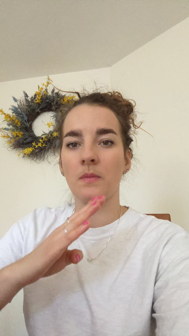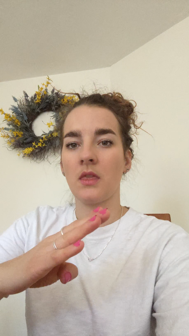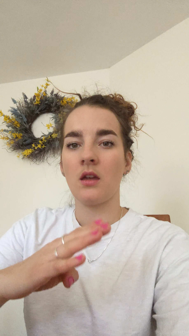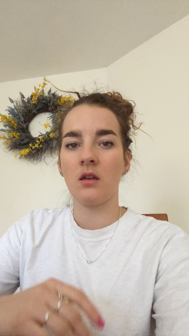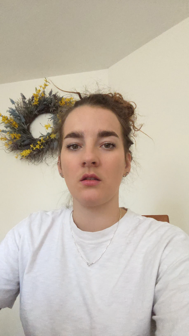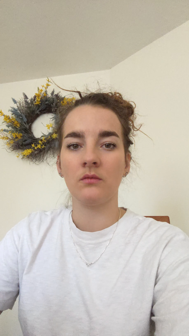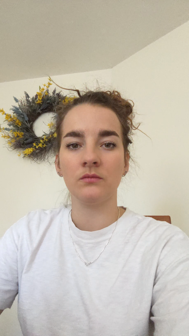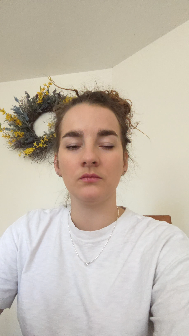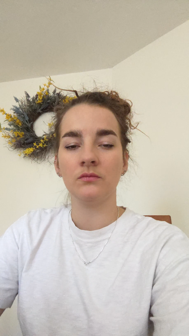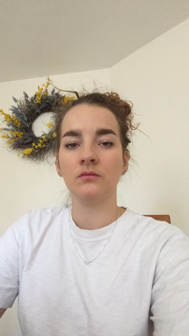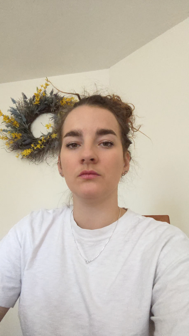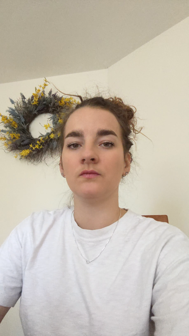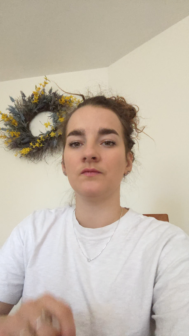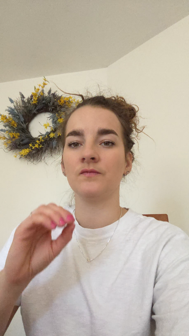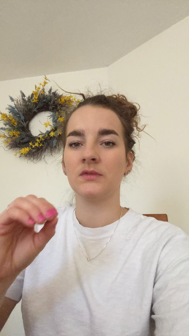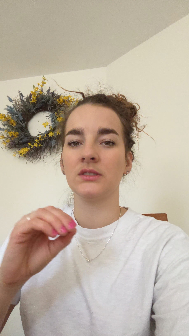fix